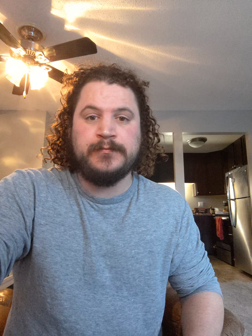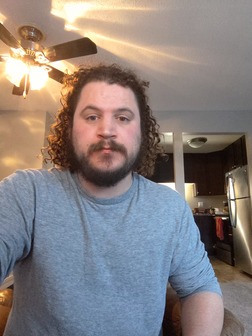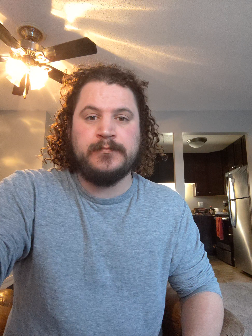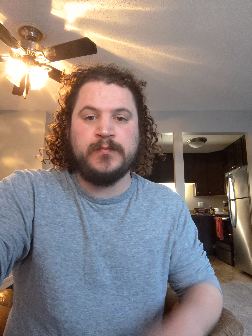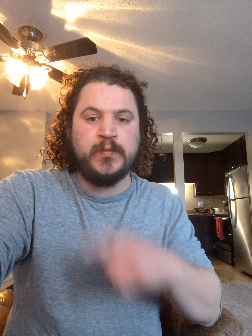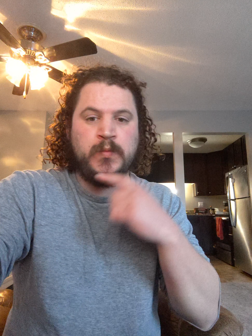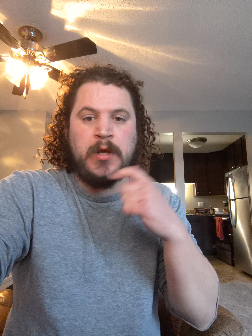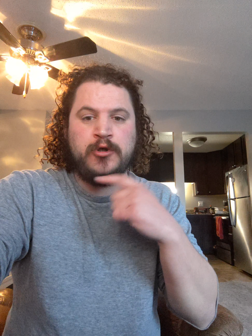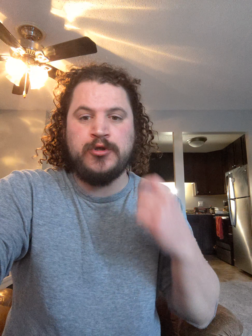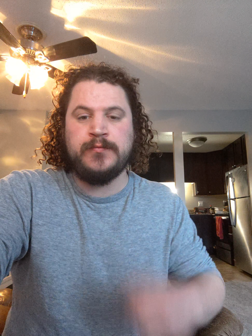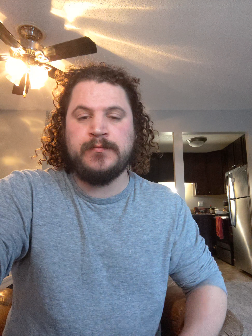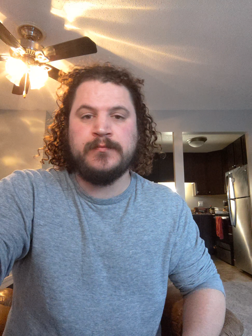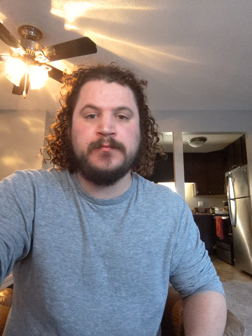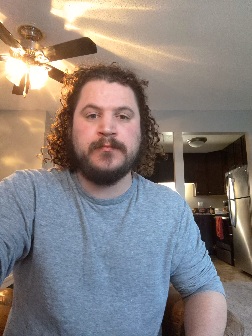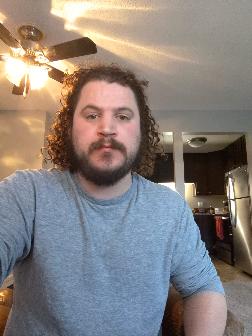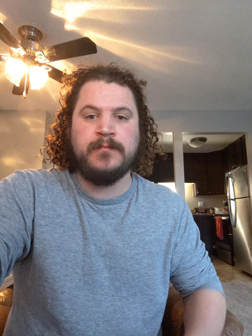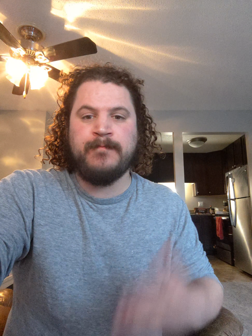dryer